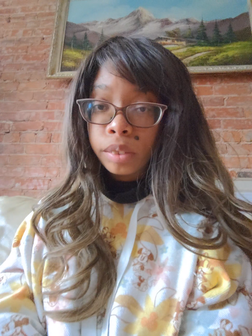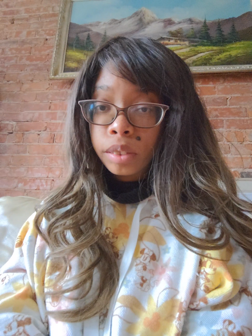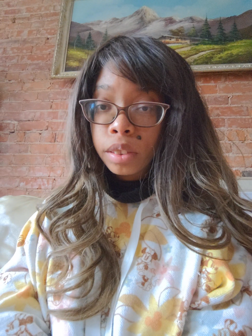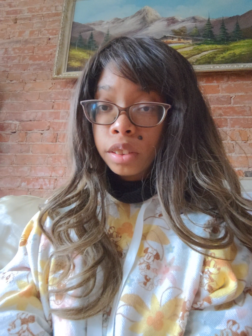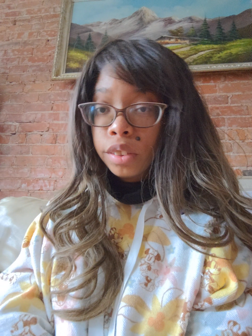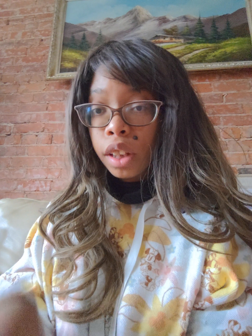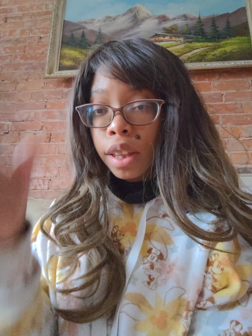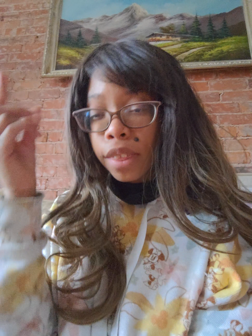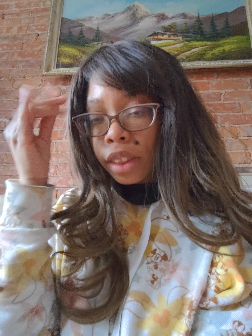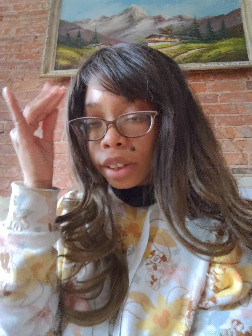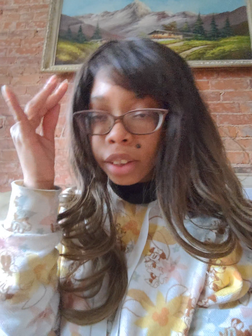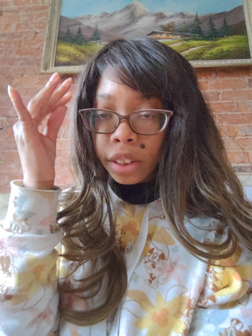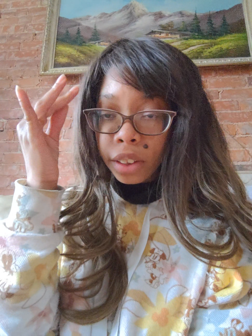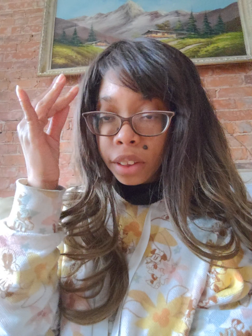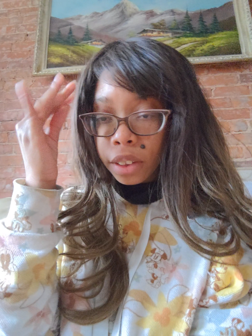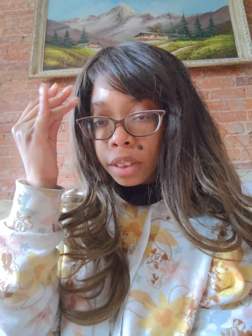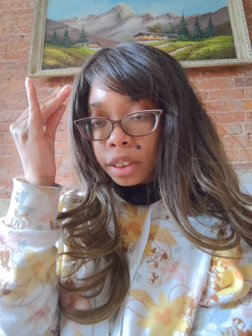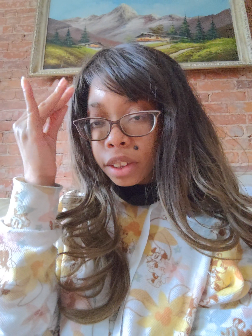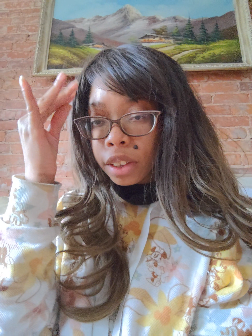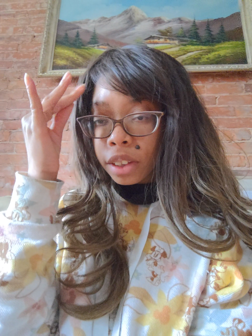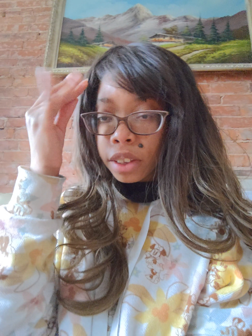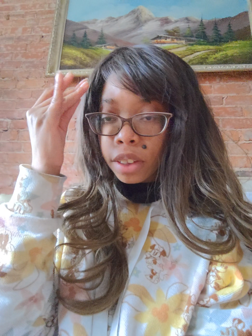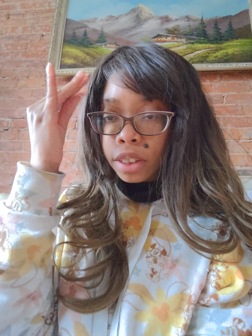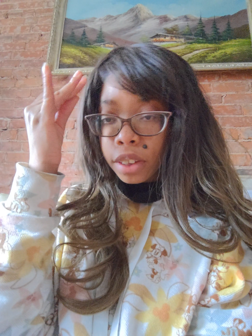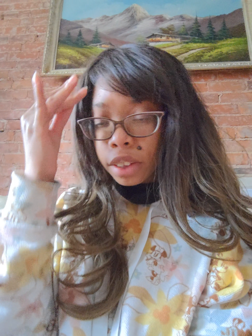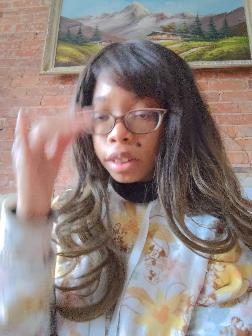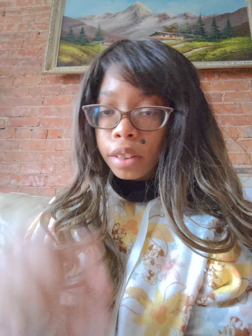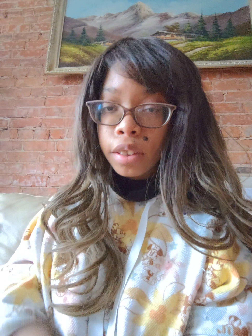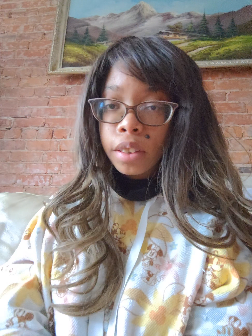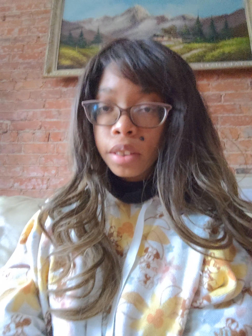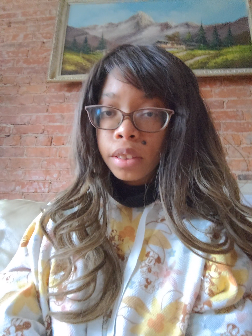think